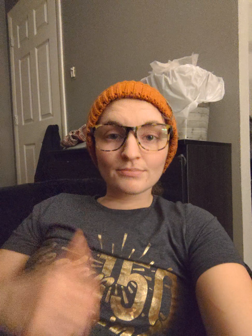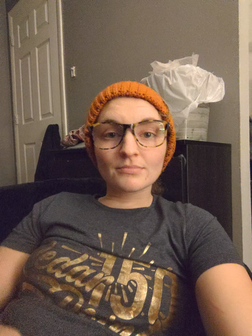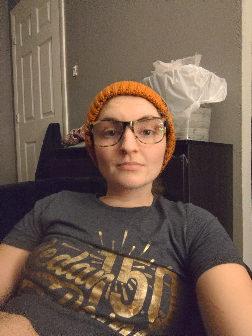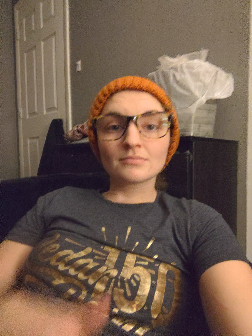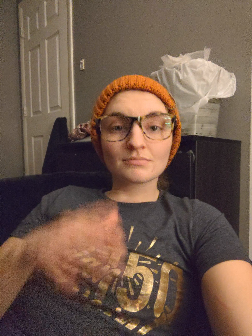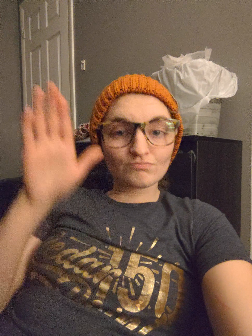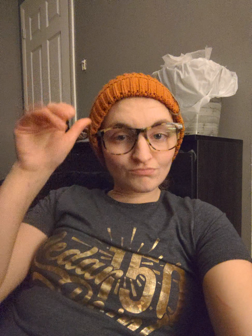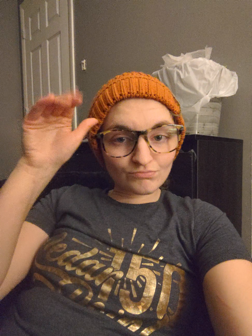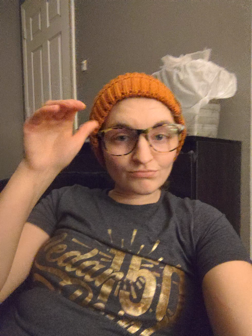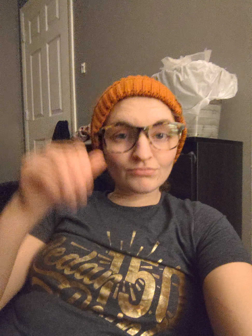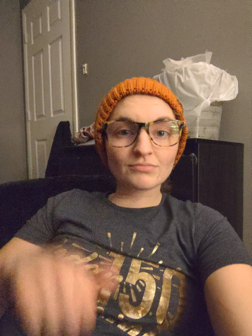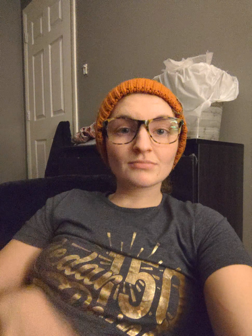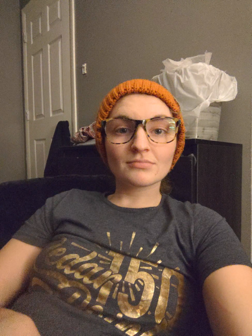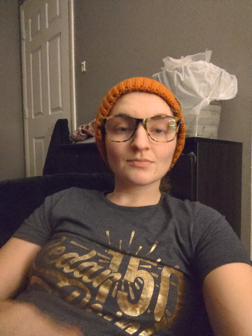donkey